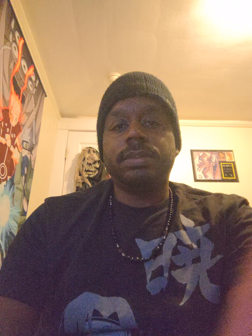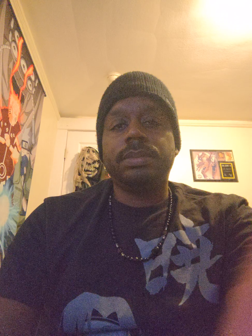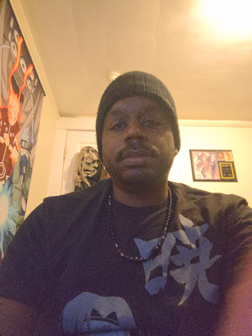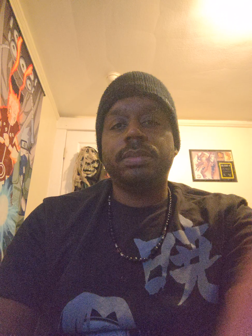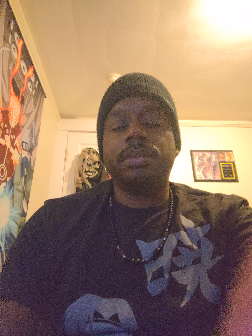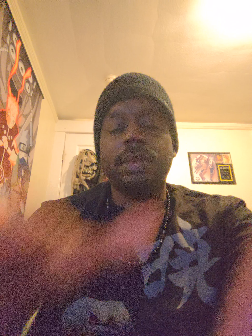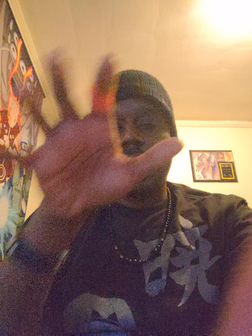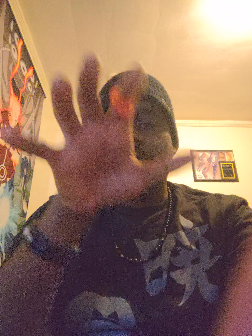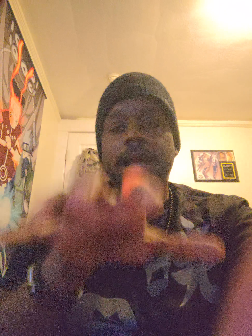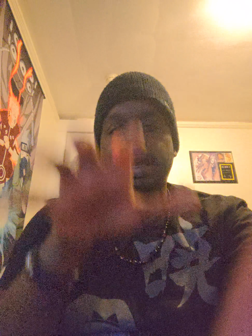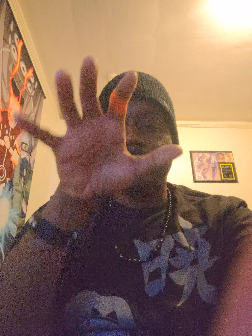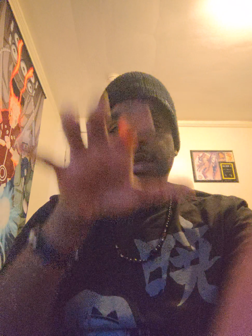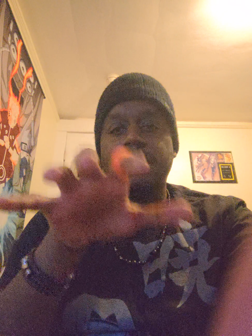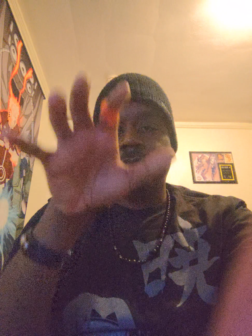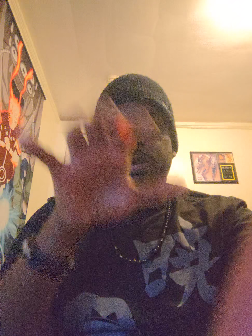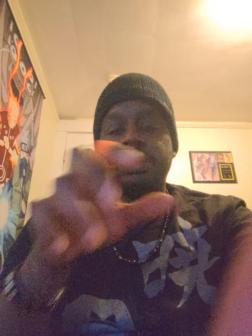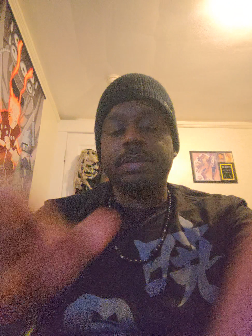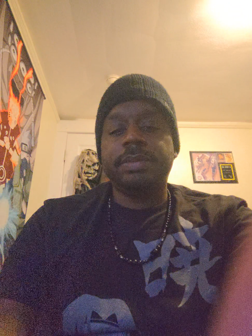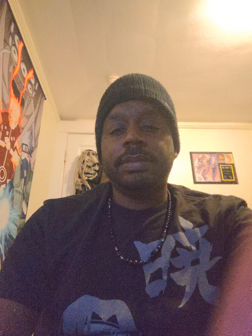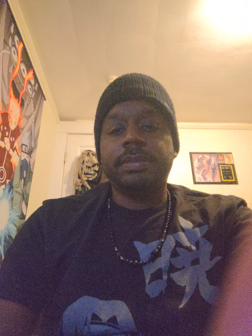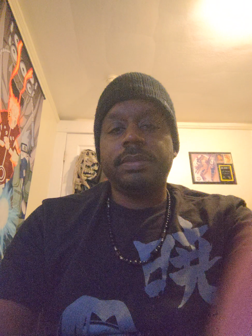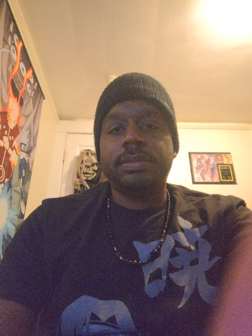alligator